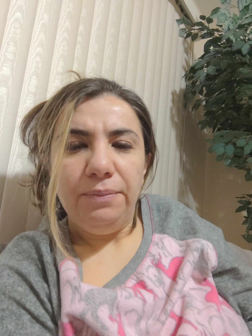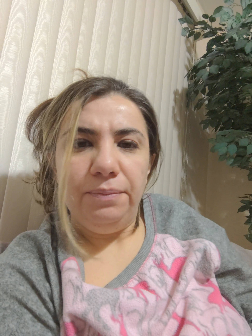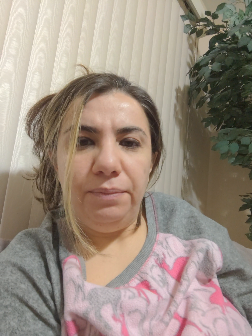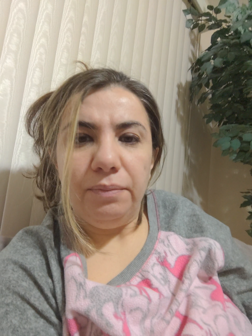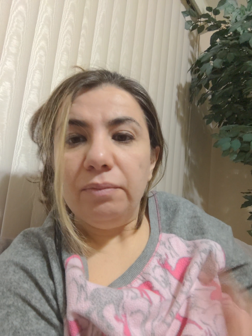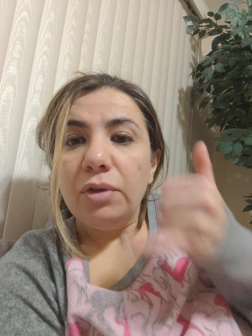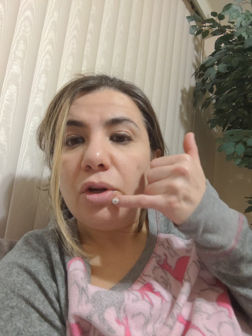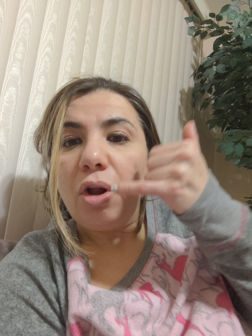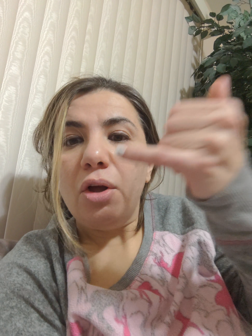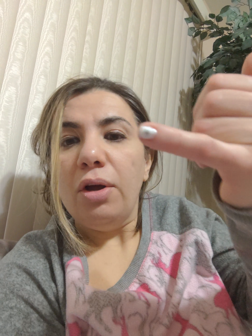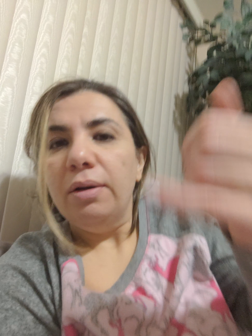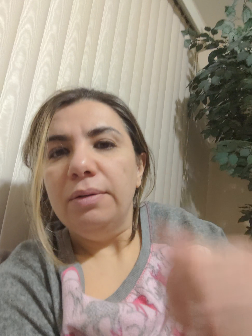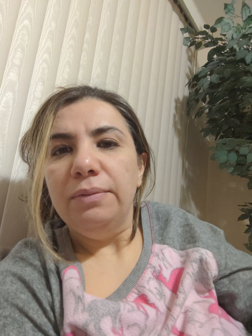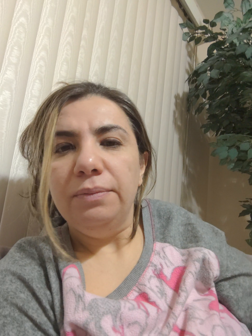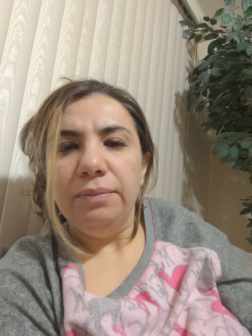call on the phone